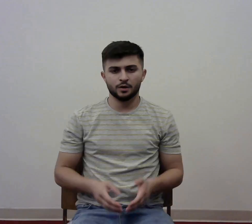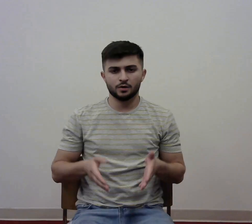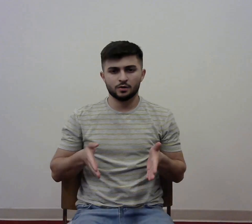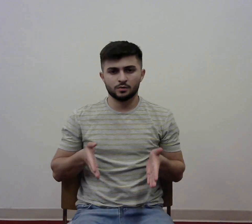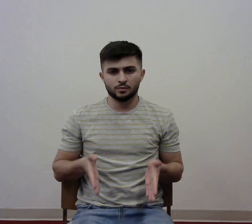burda